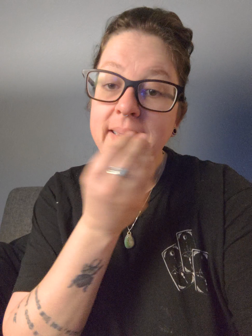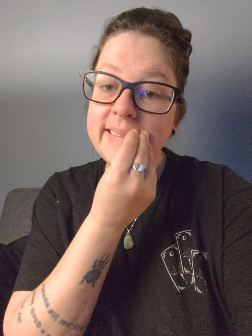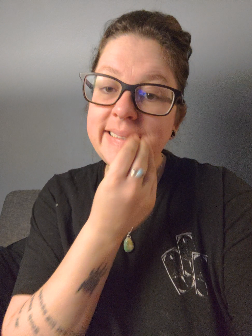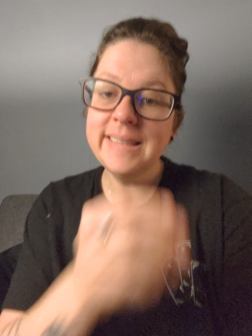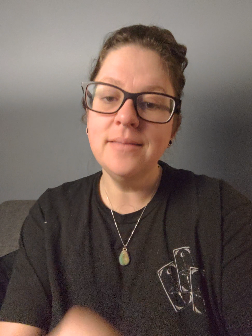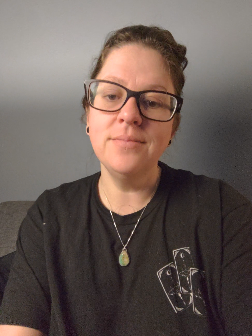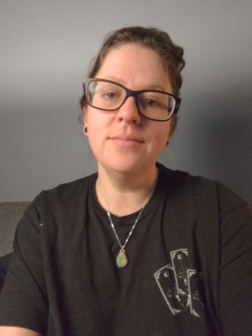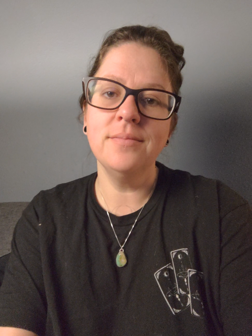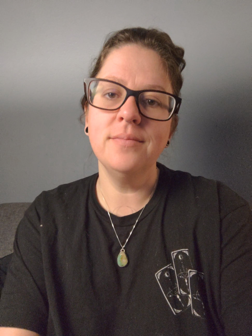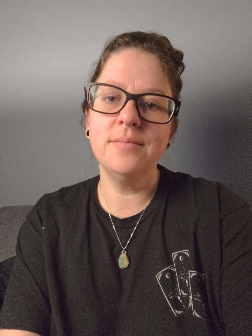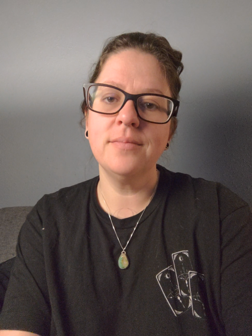napkin